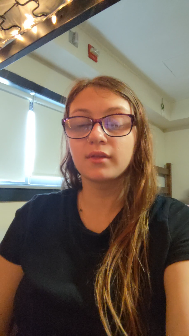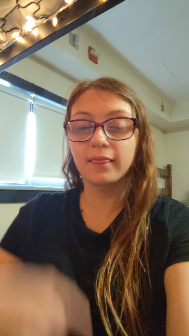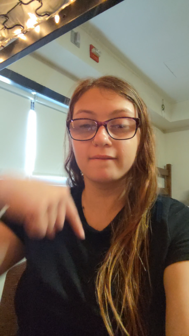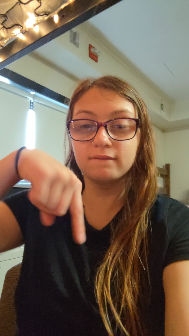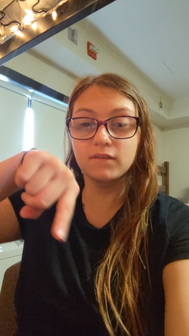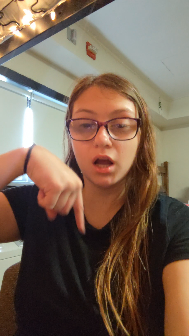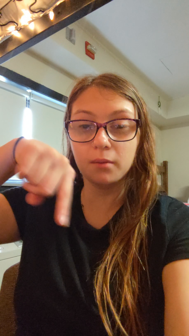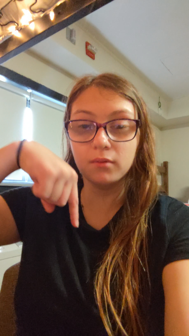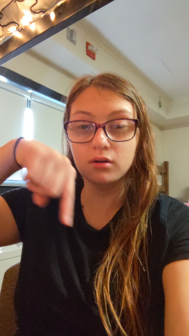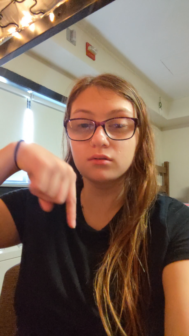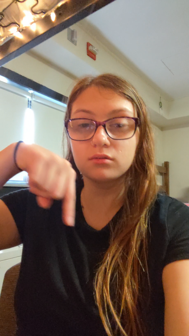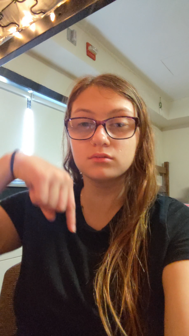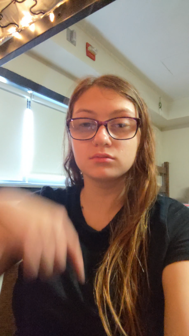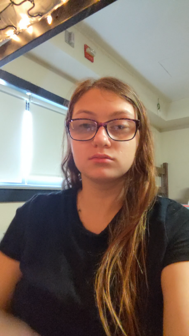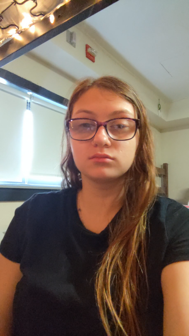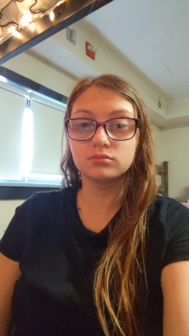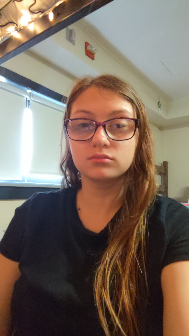flip-flop